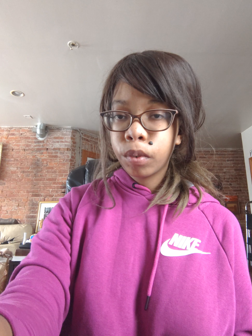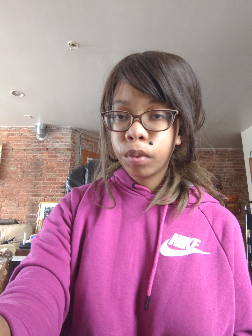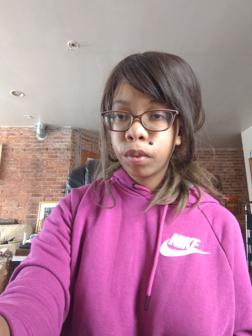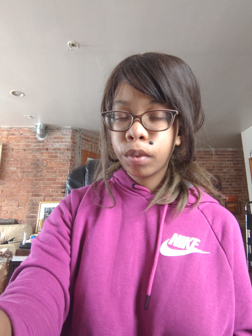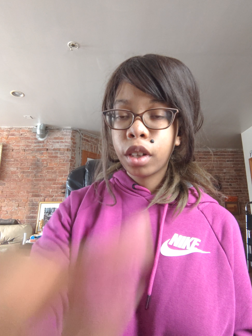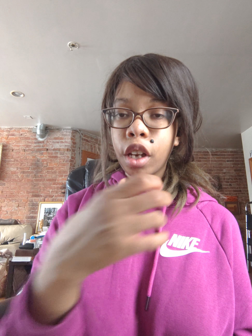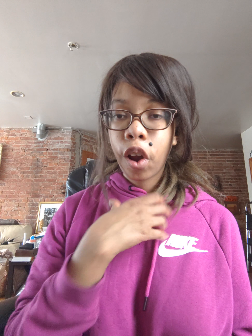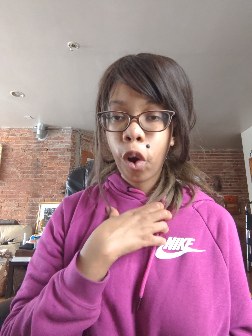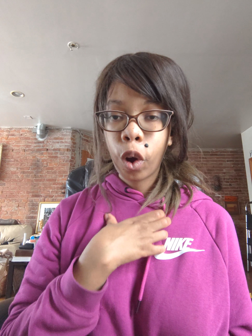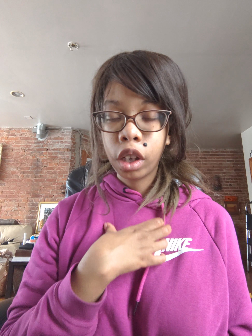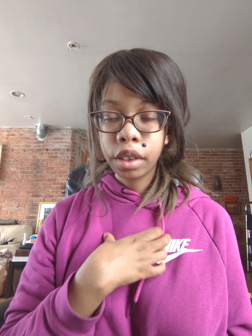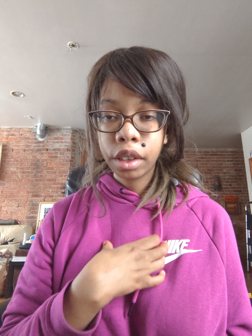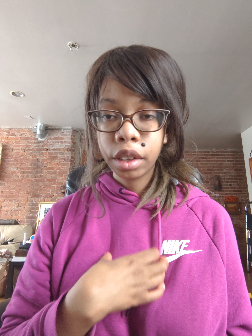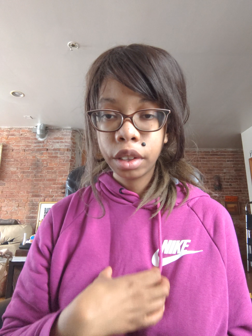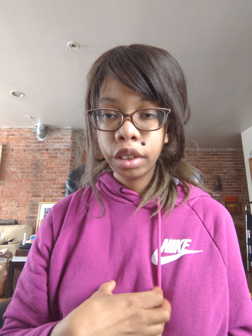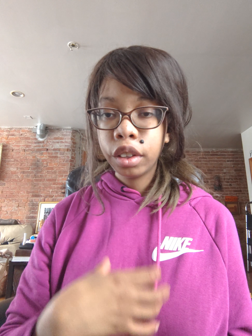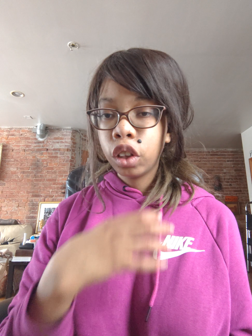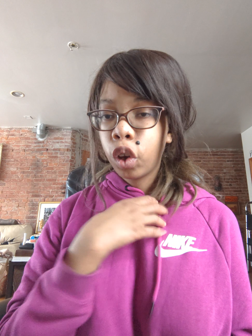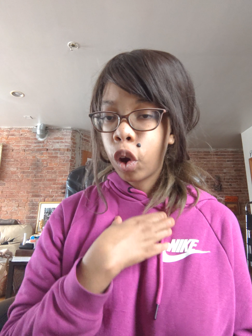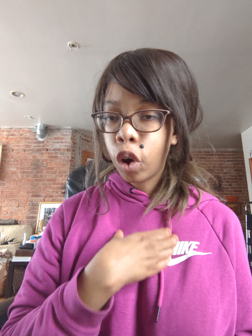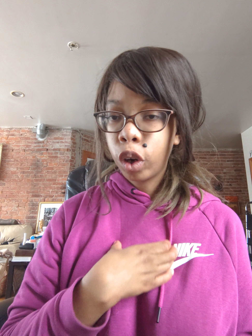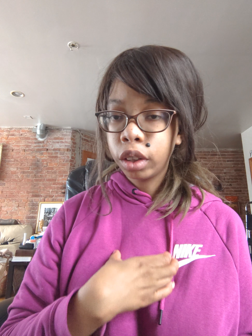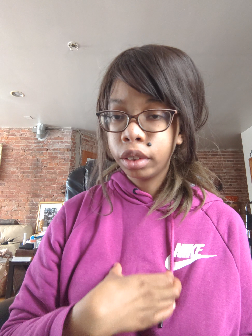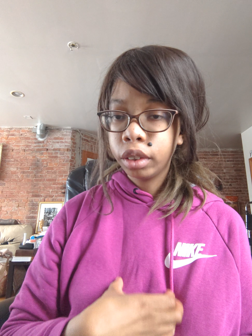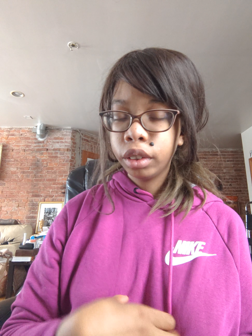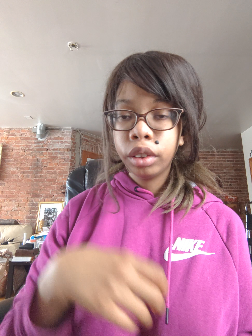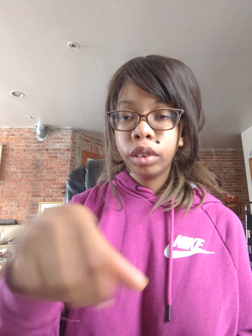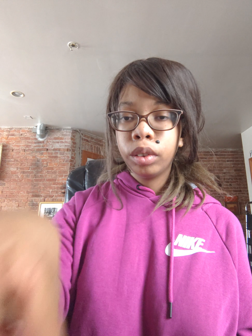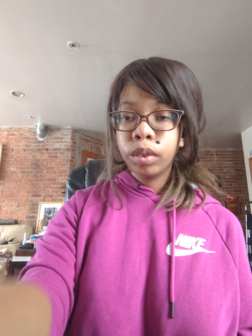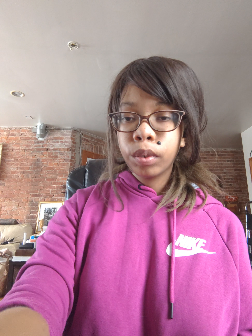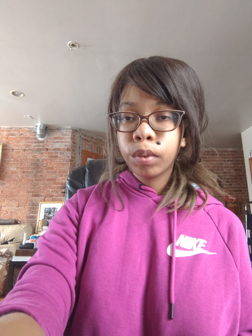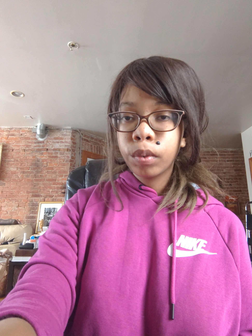hungry